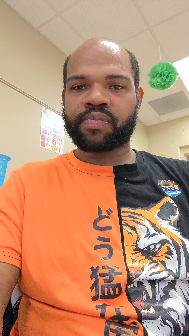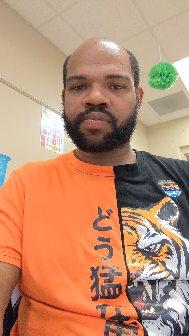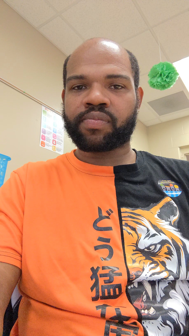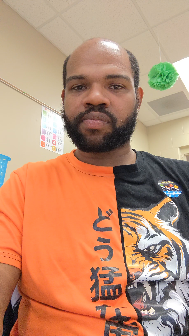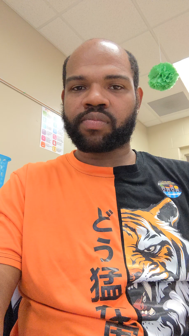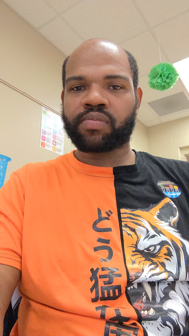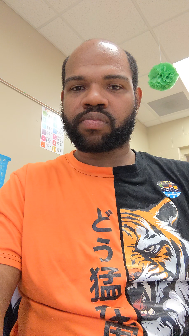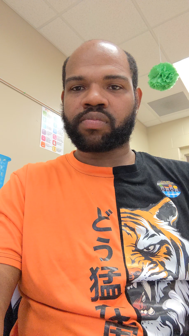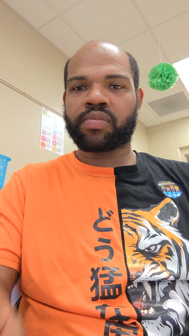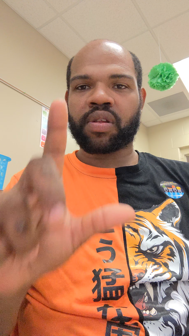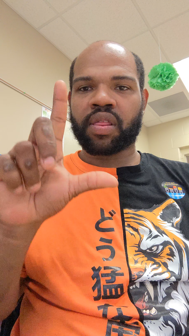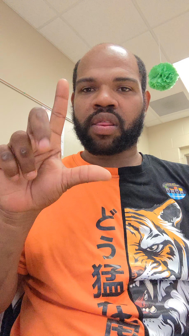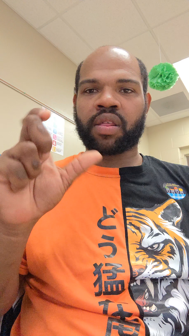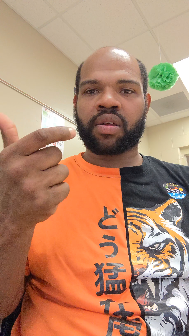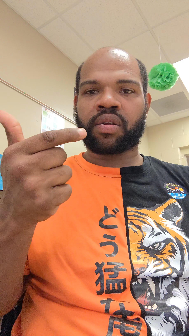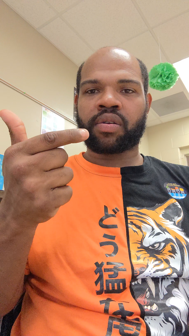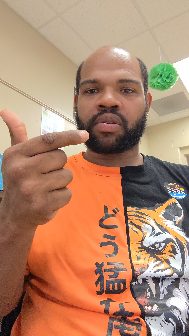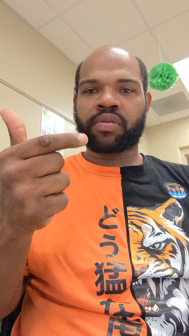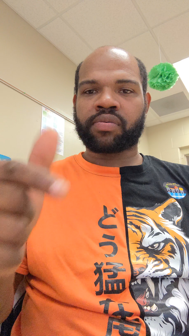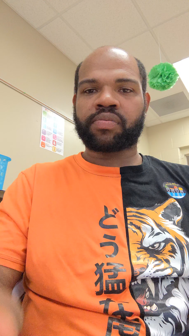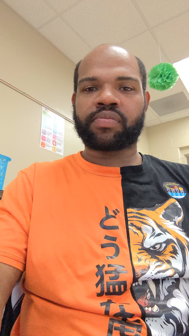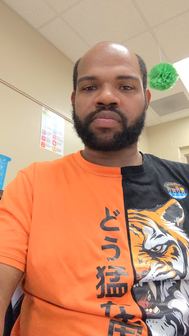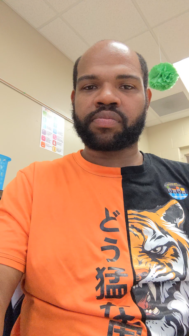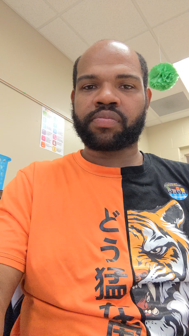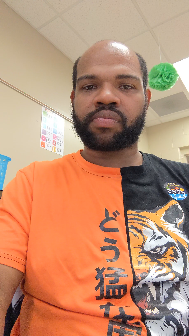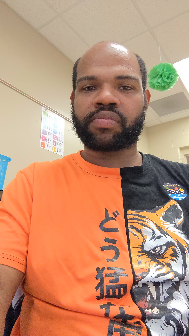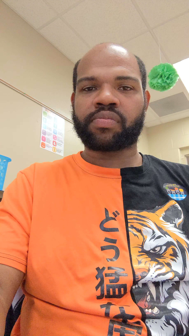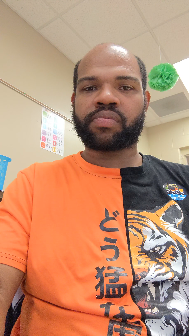leg